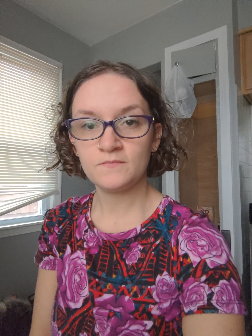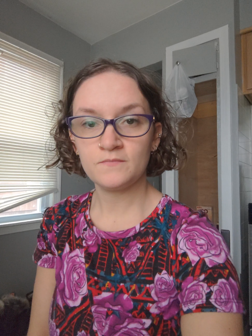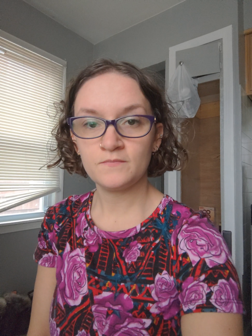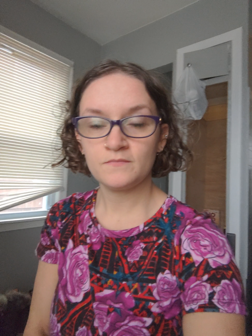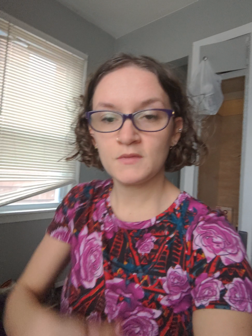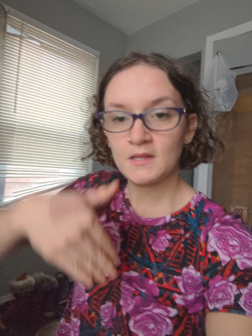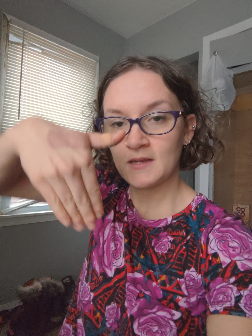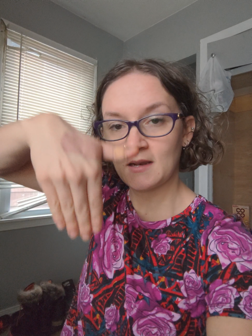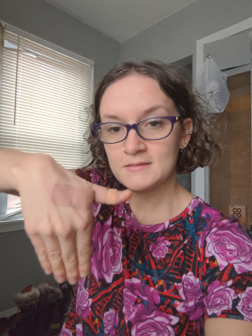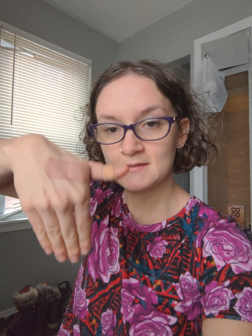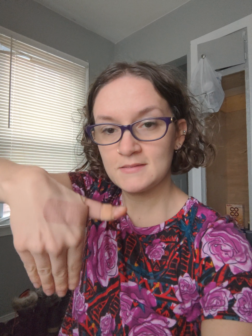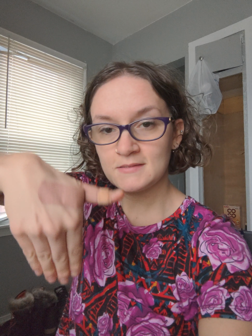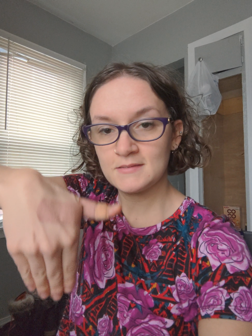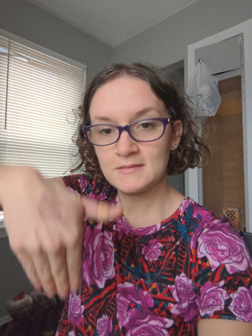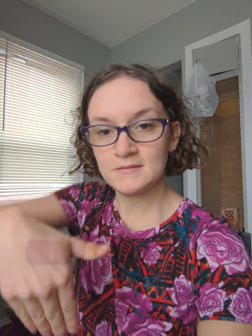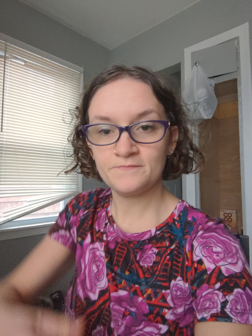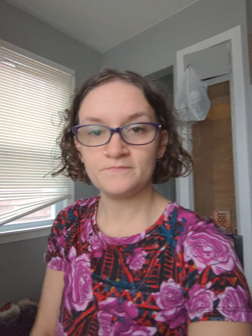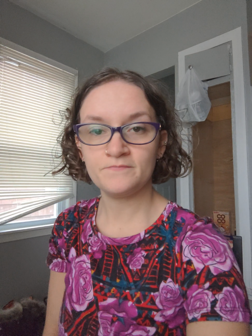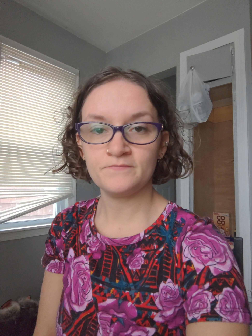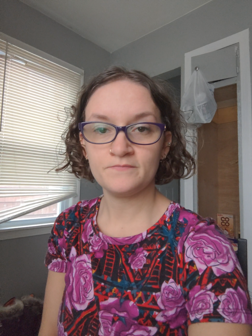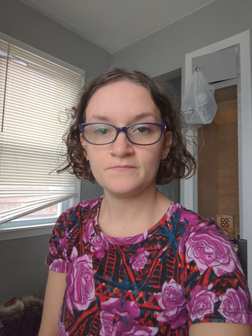night